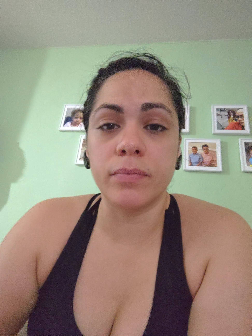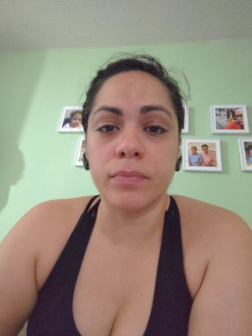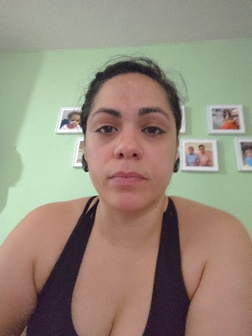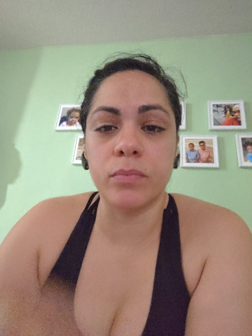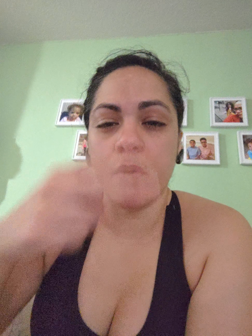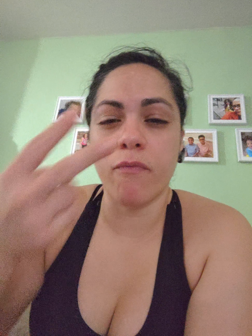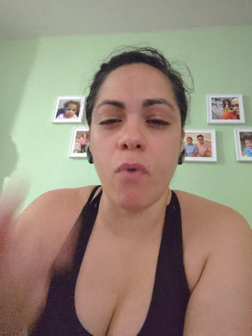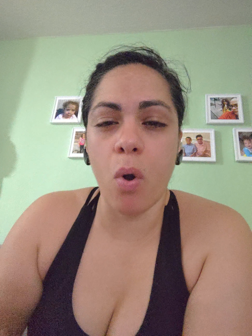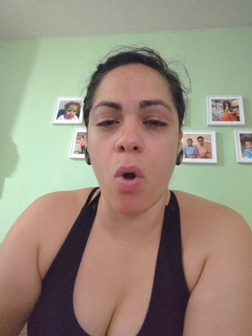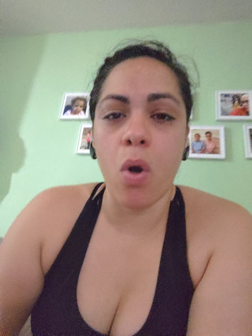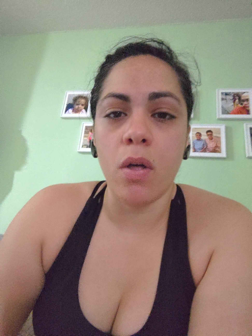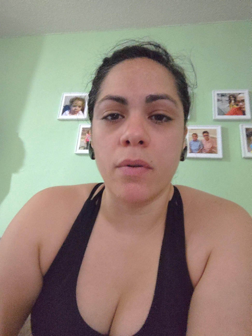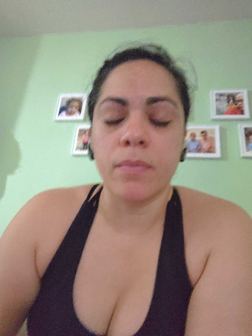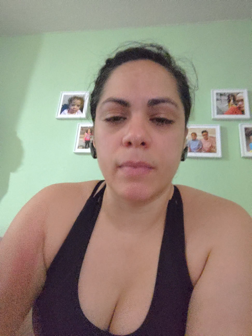fall